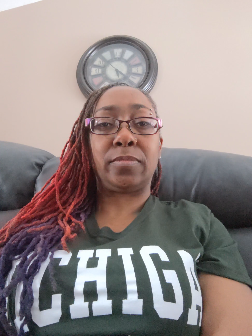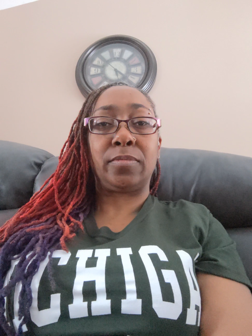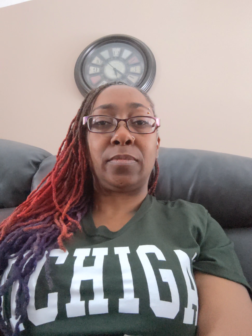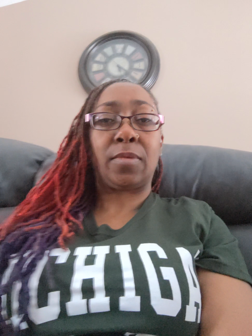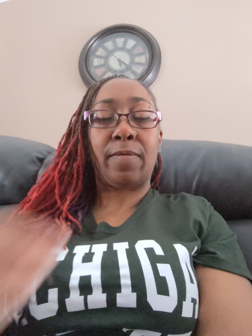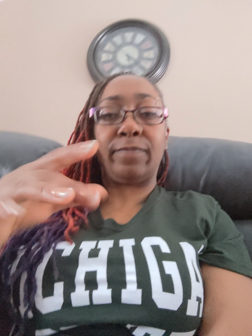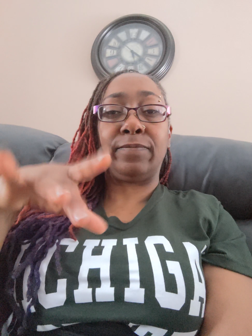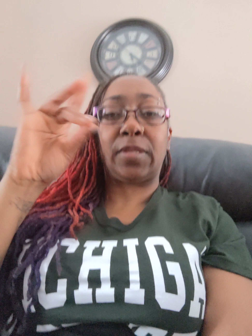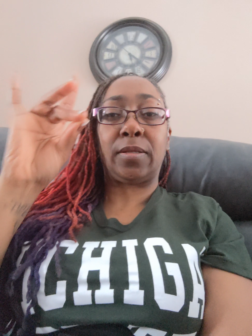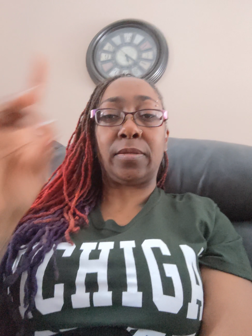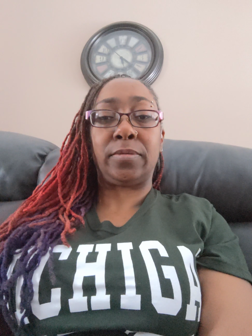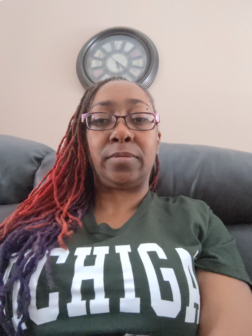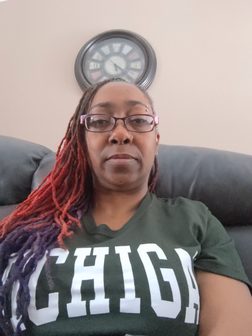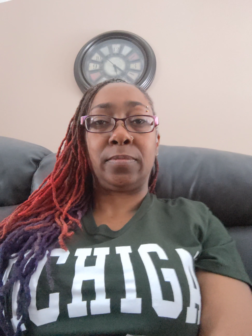find